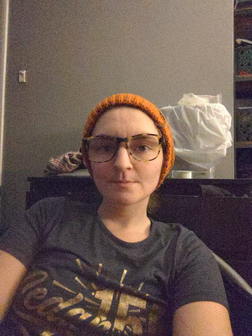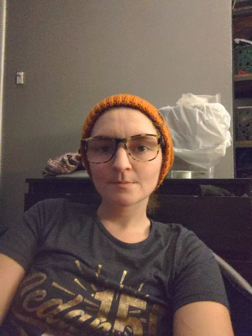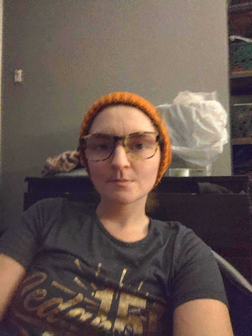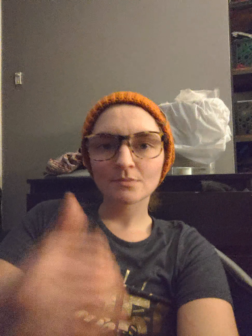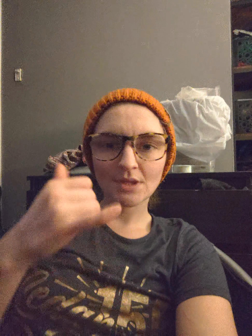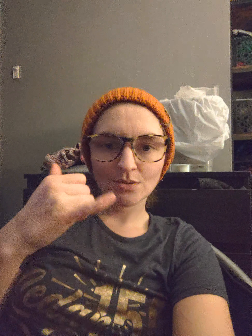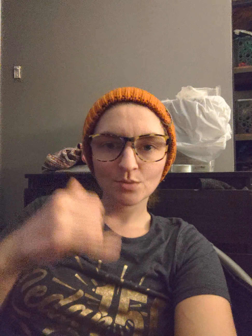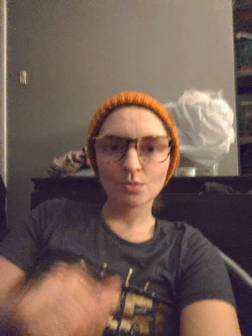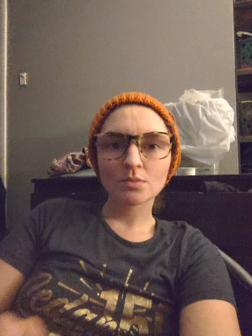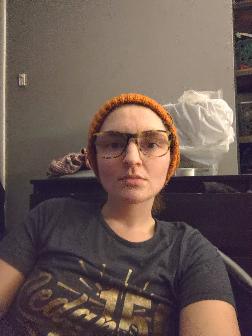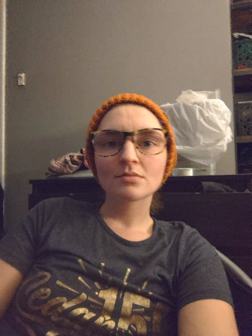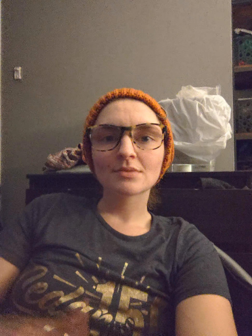yellow